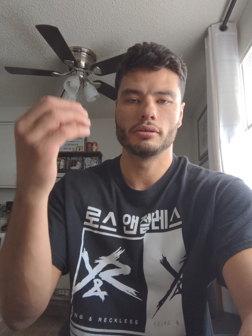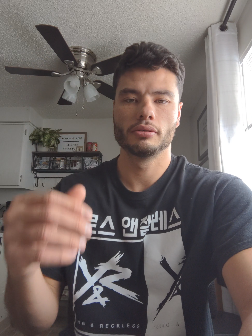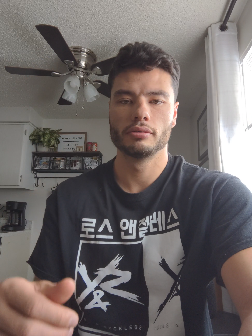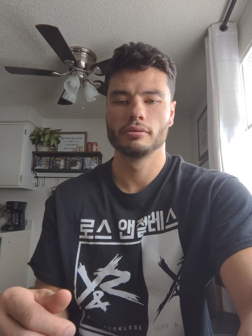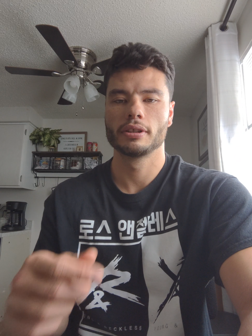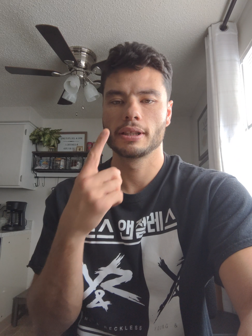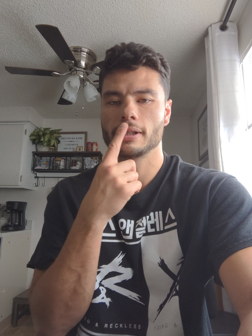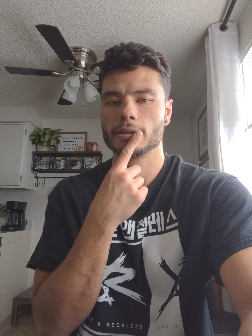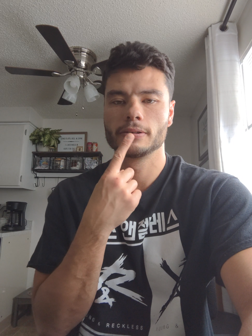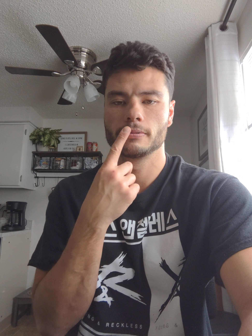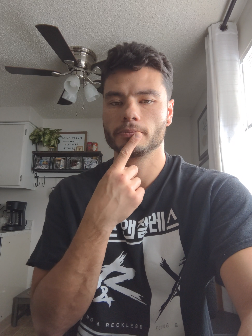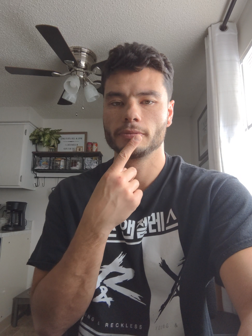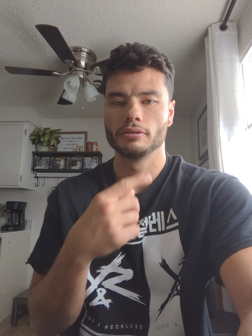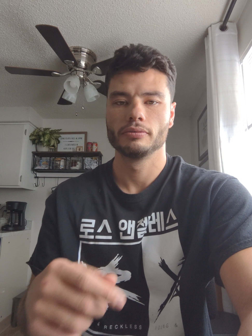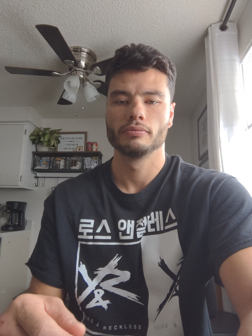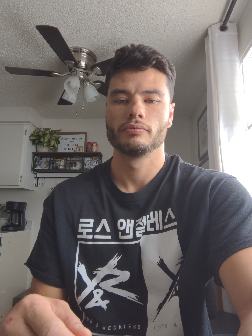lips